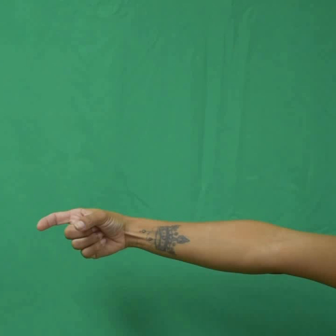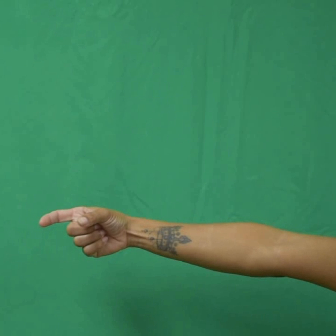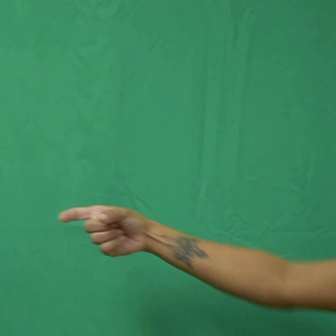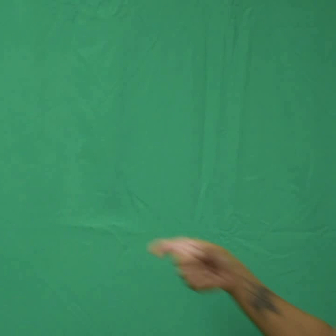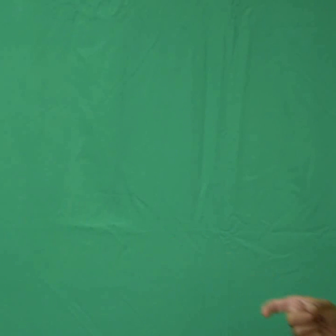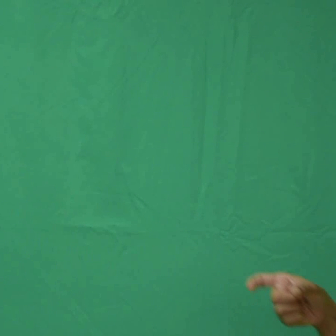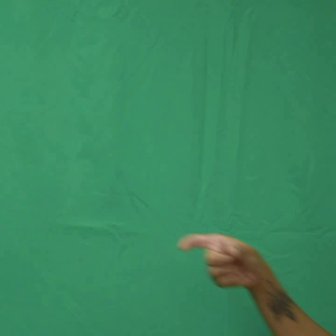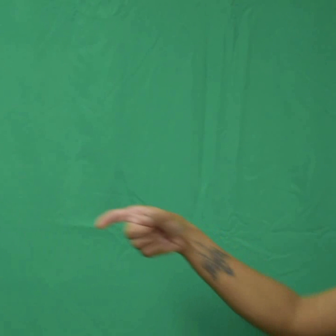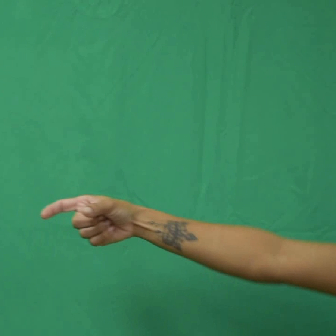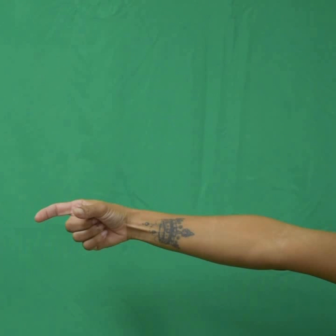X